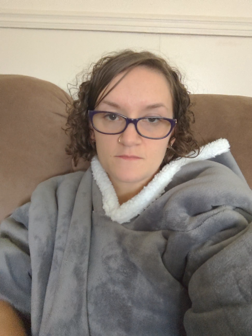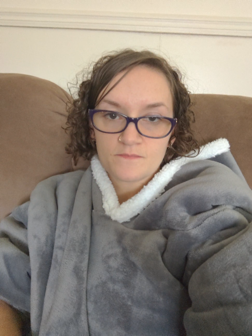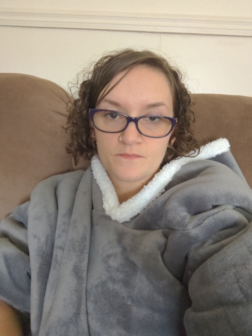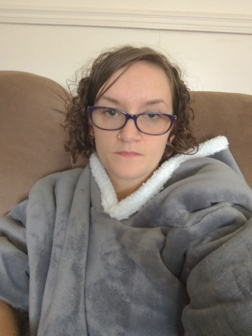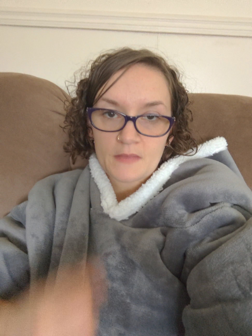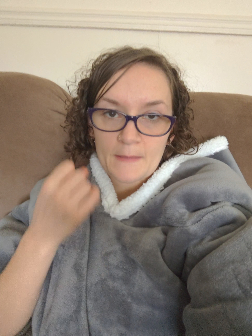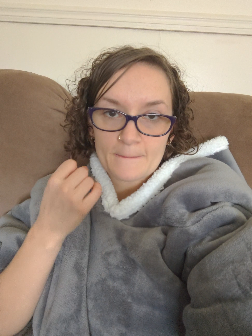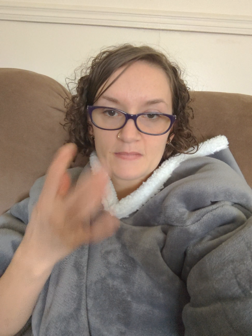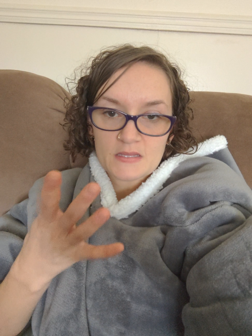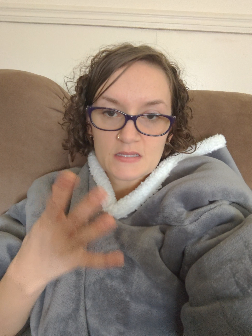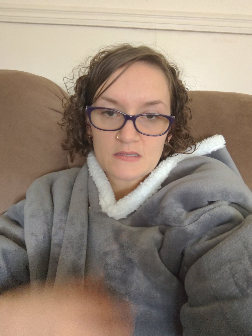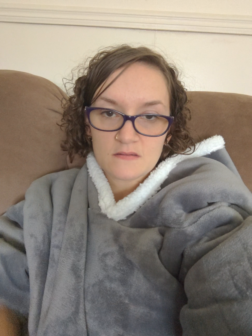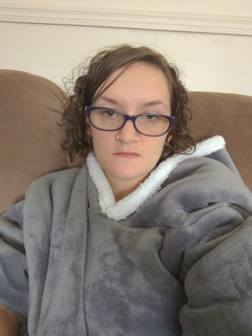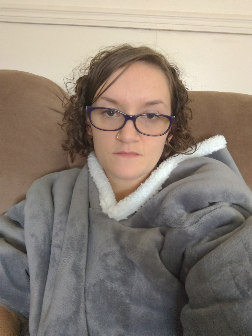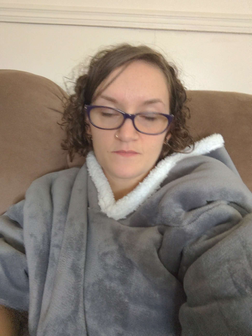many